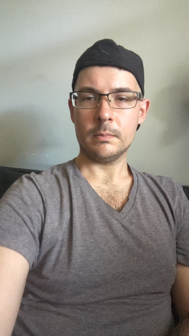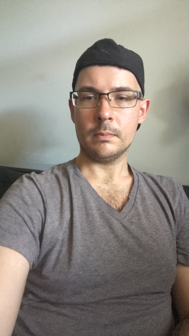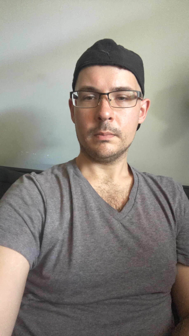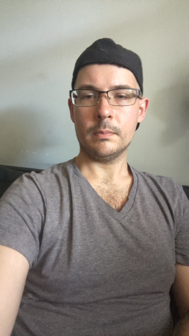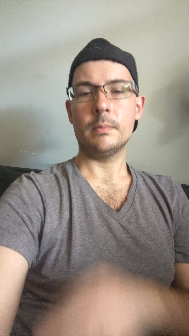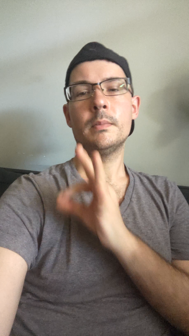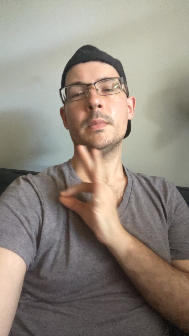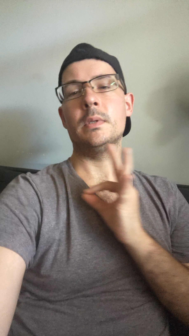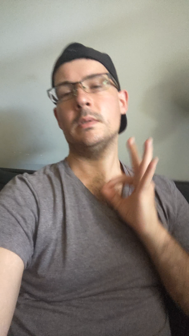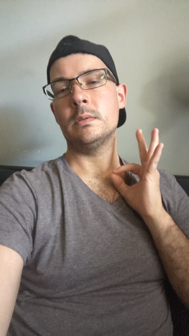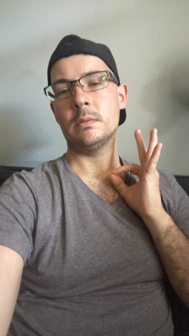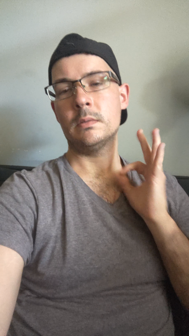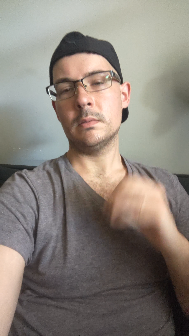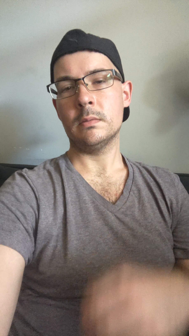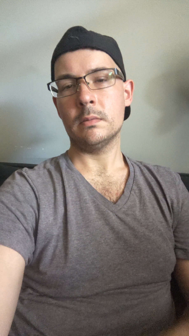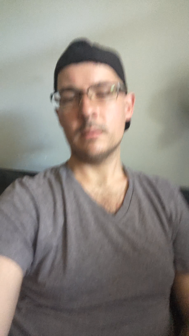beads